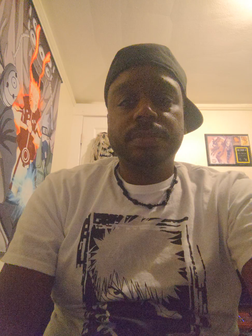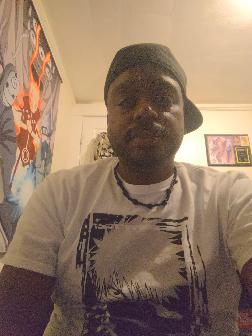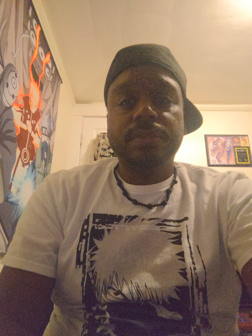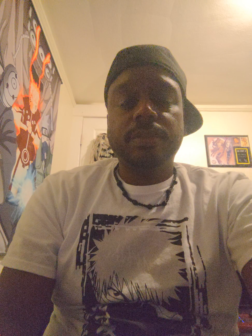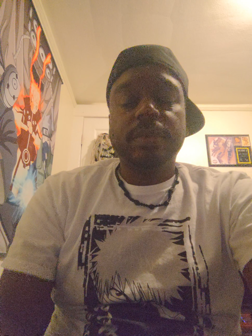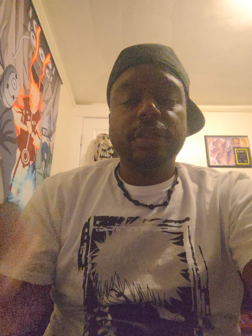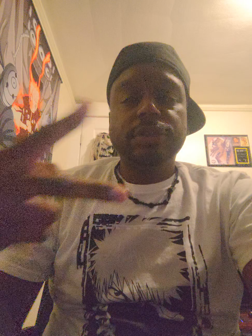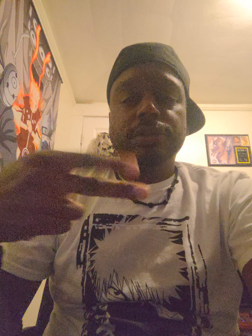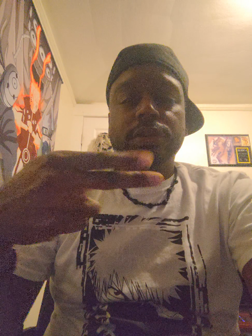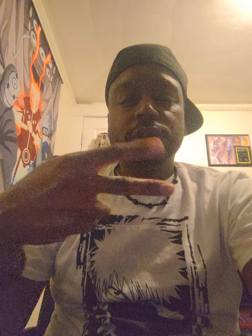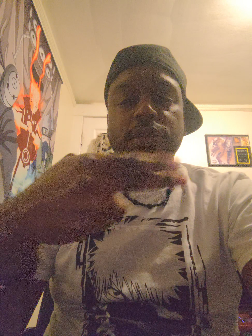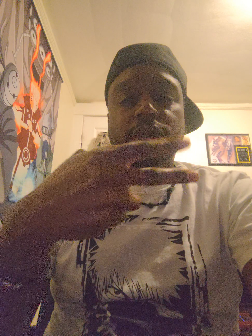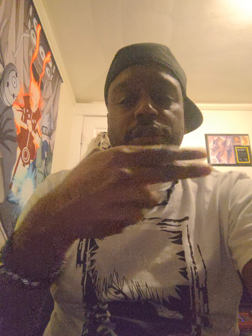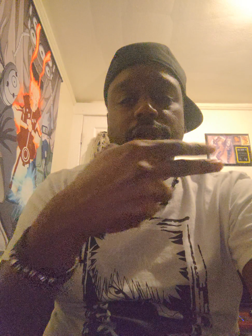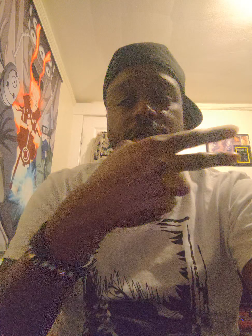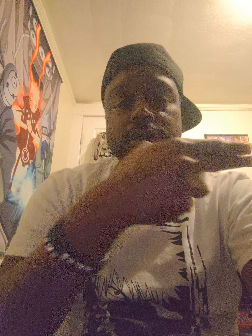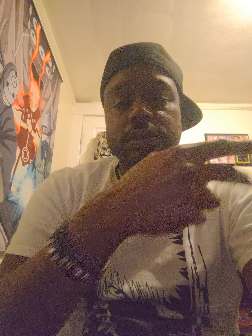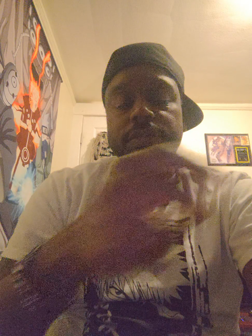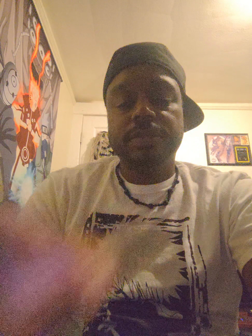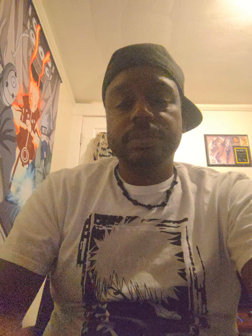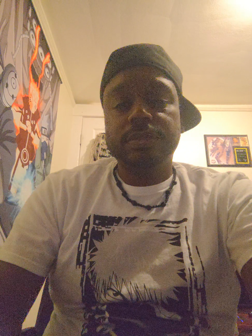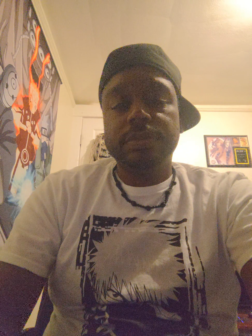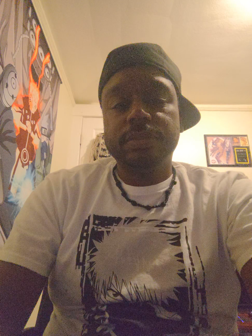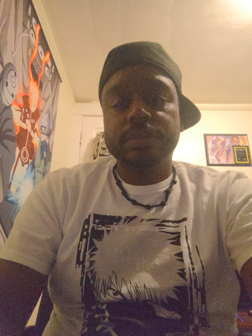scissors